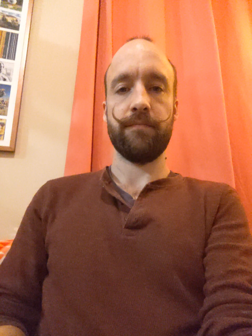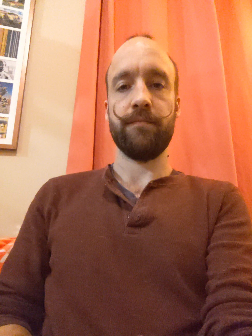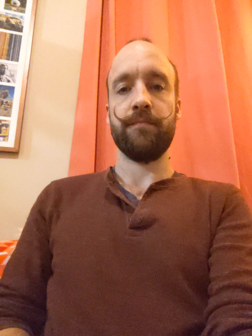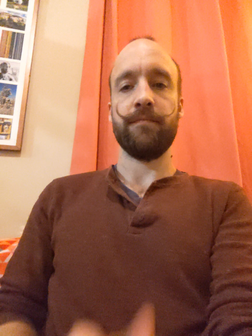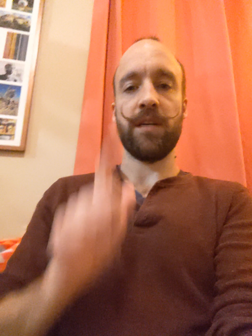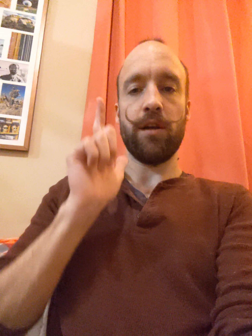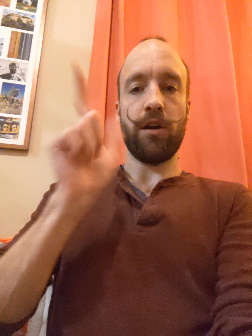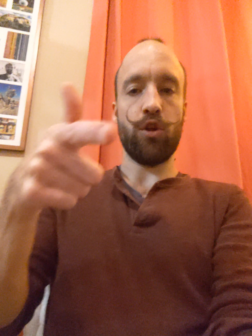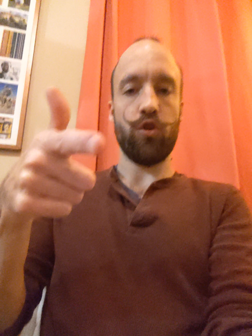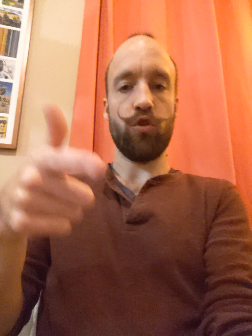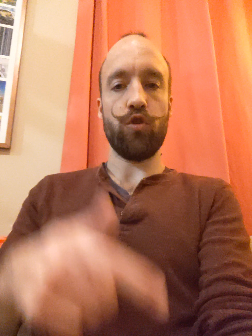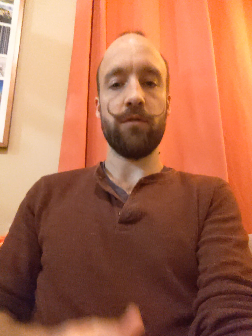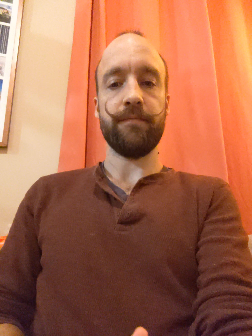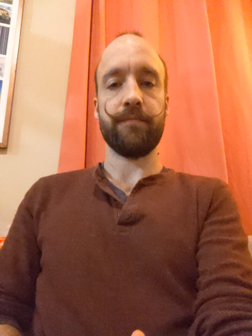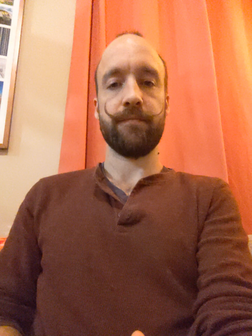later